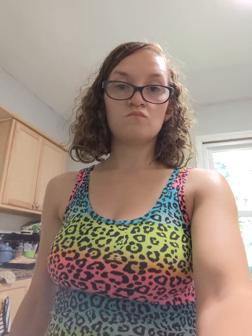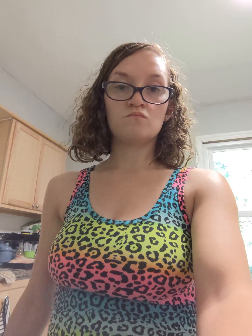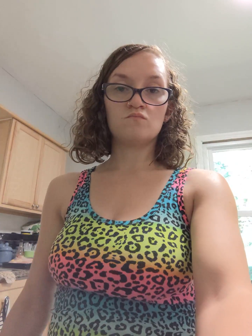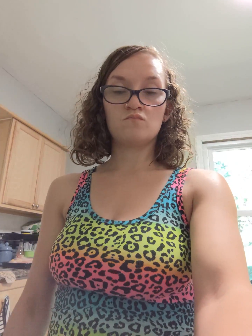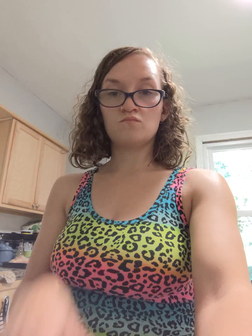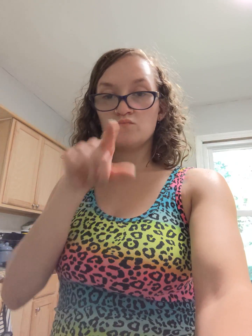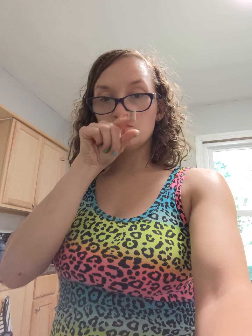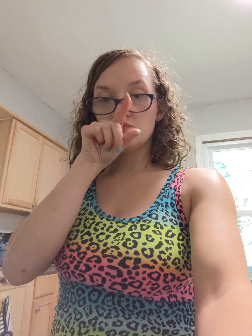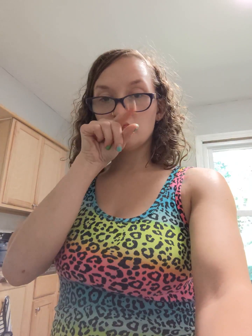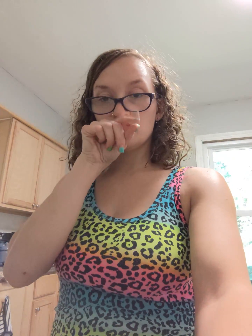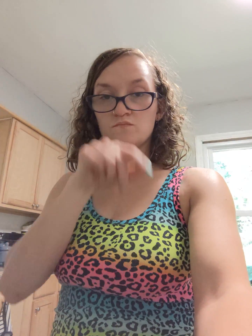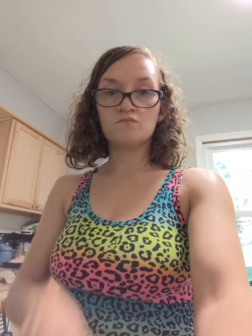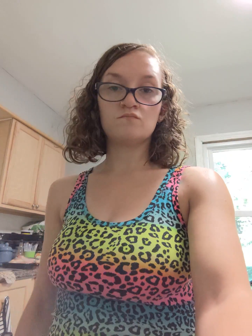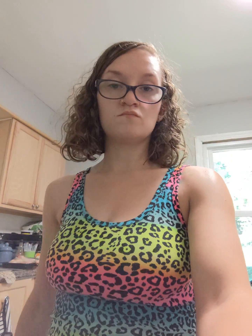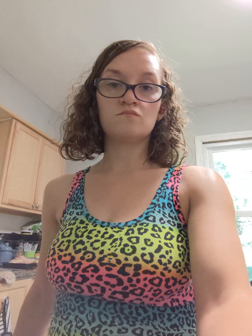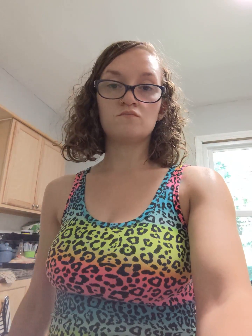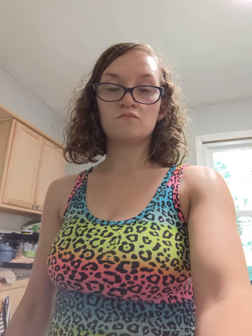chicken